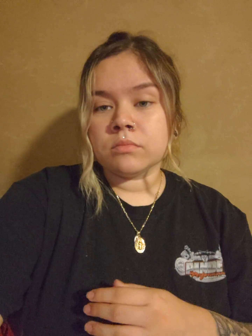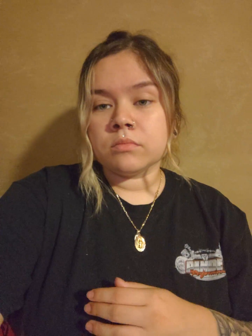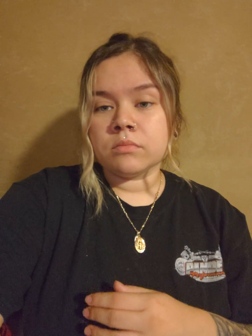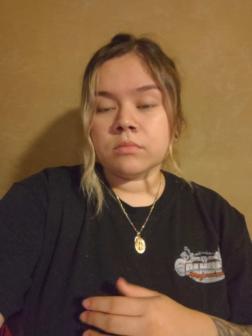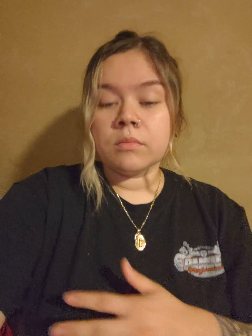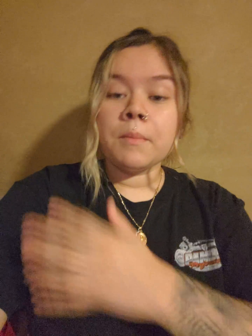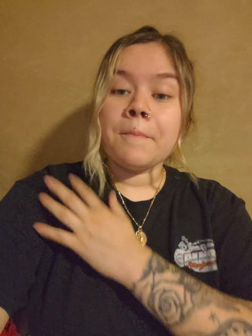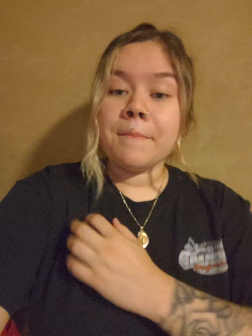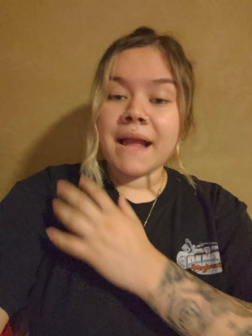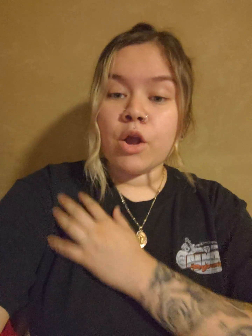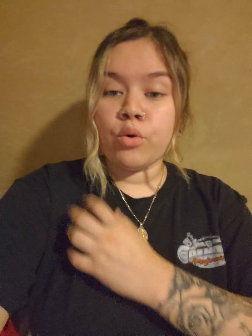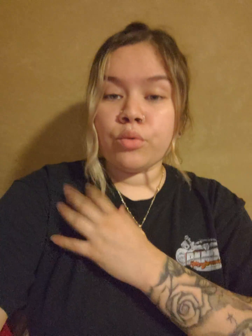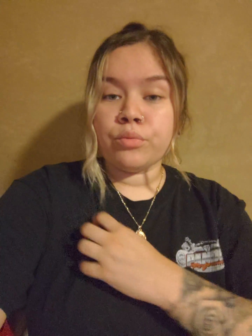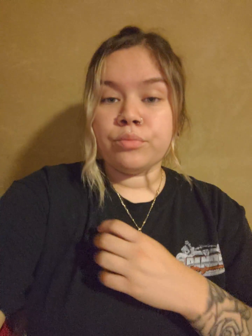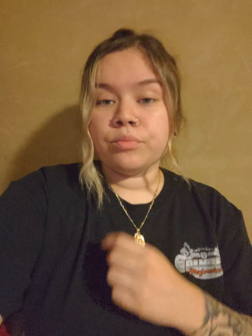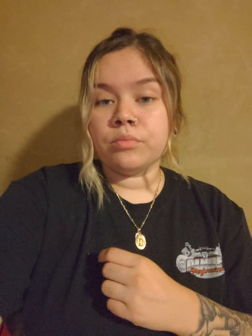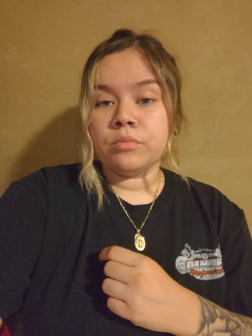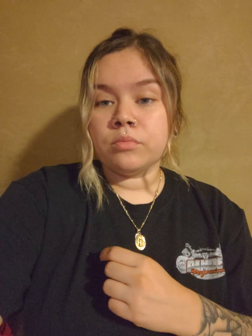bear